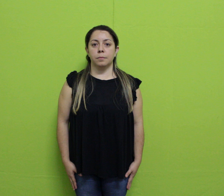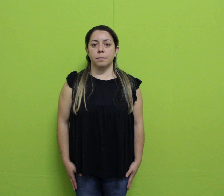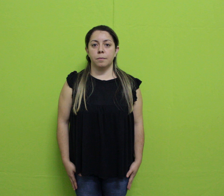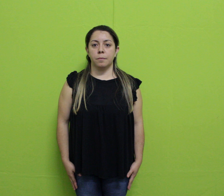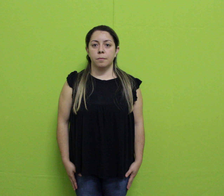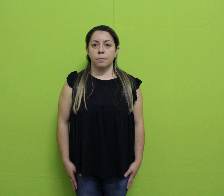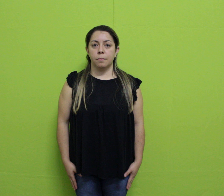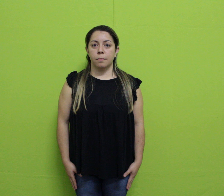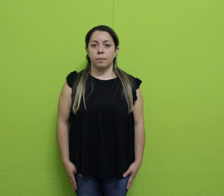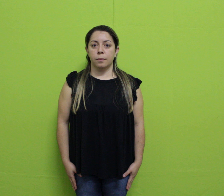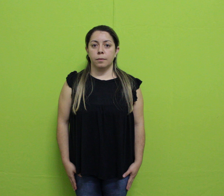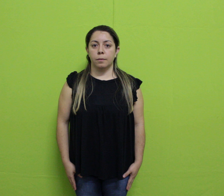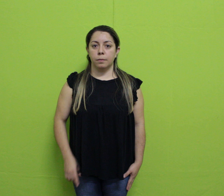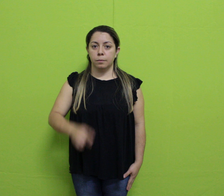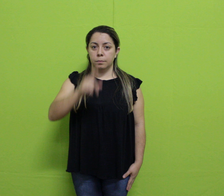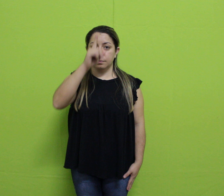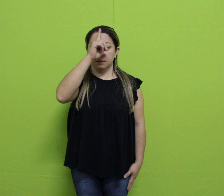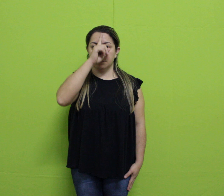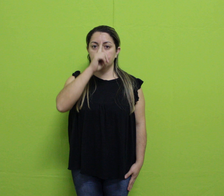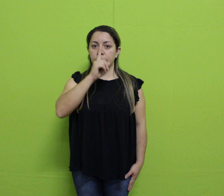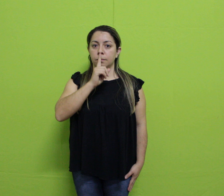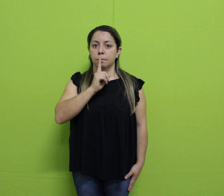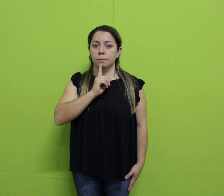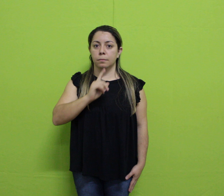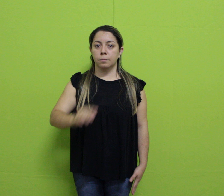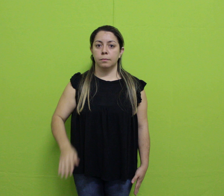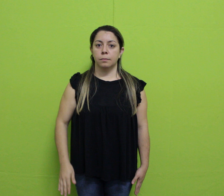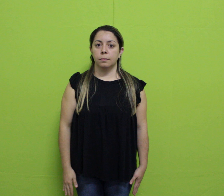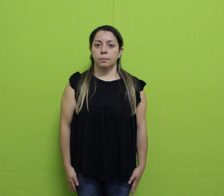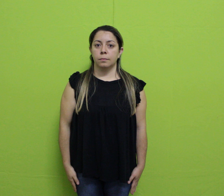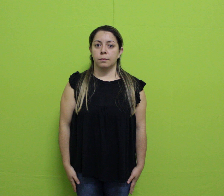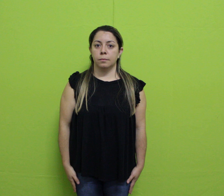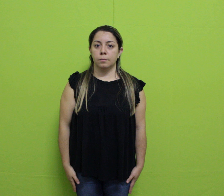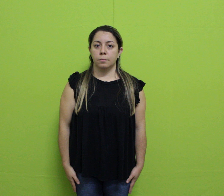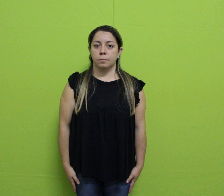amarelo